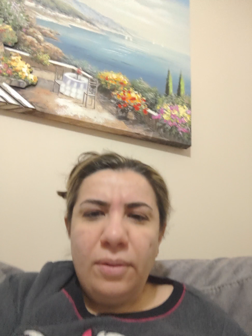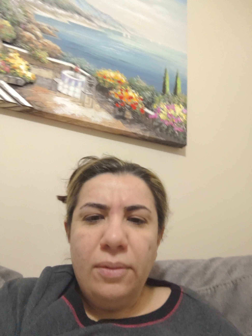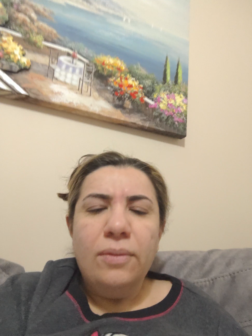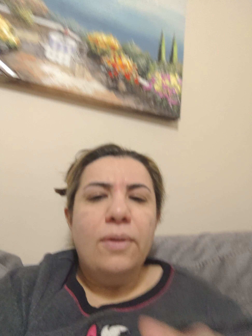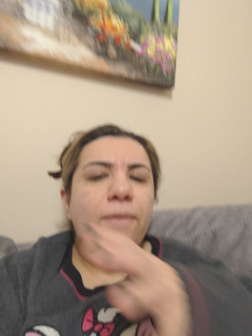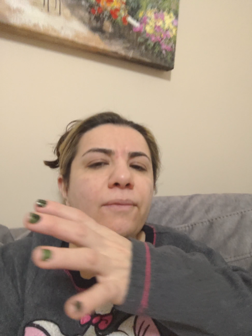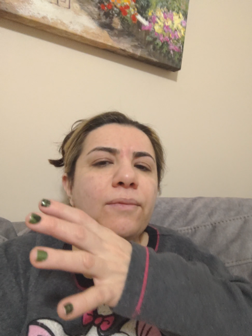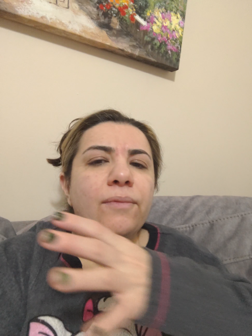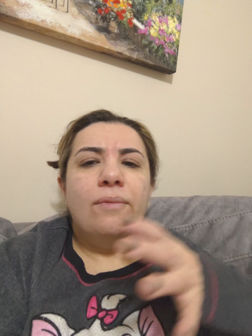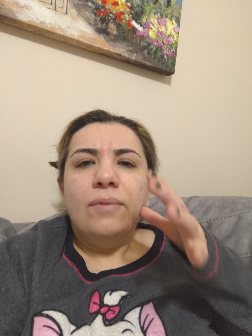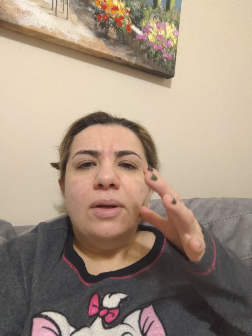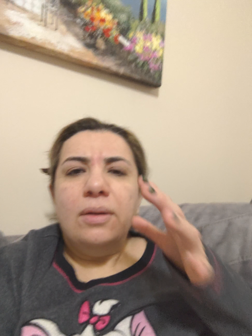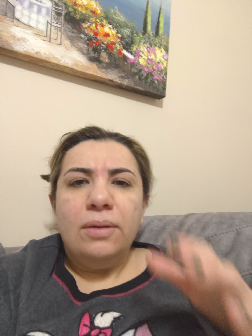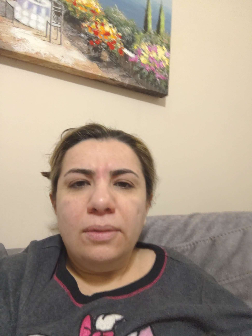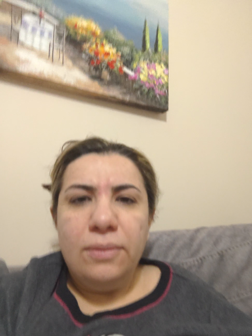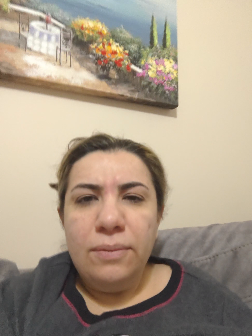farm